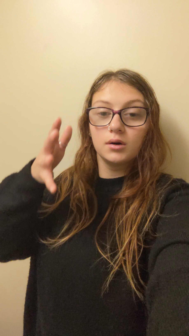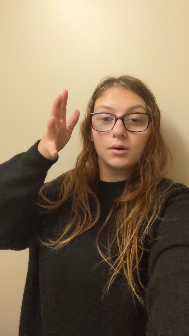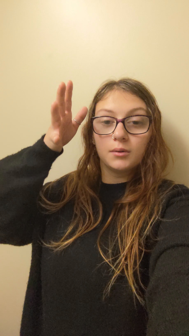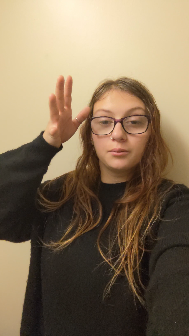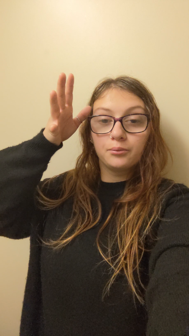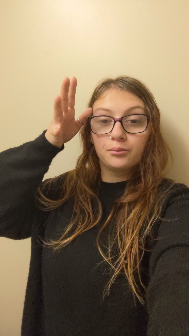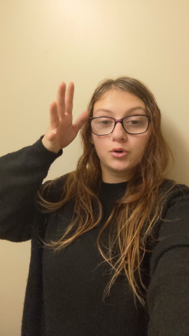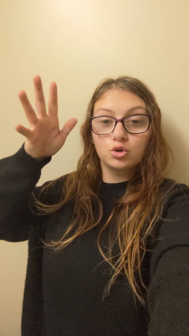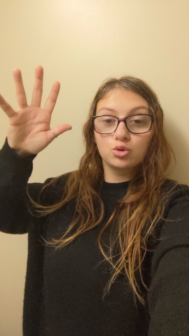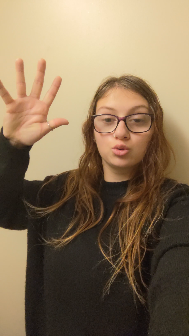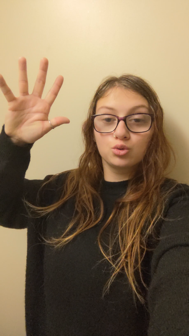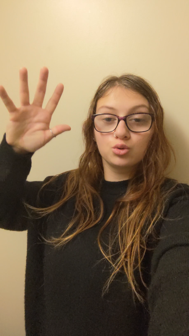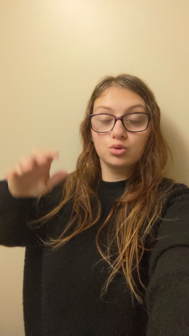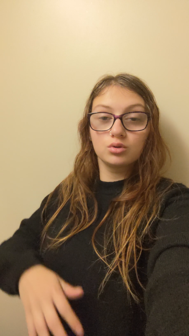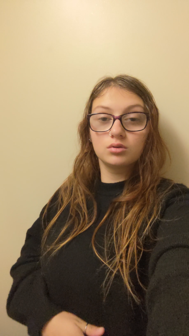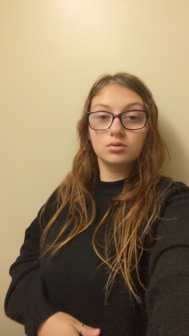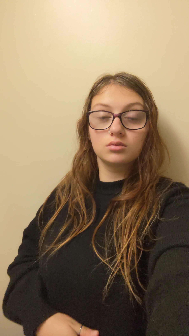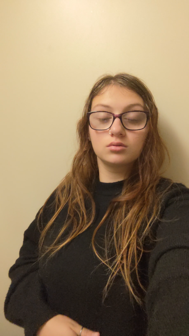moose